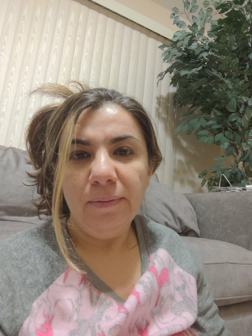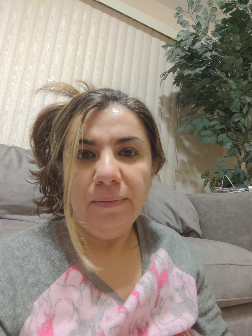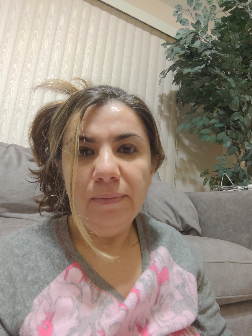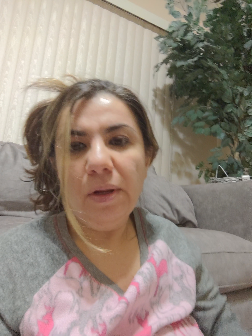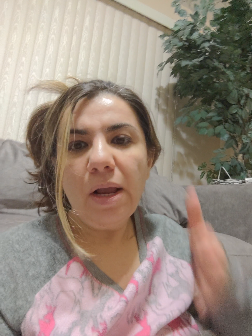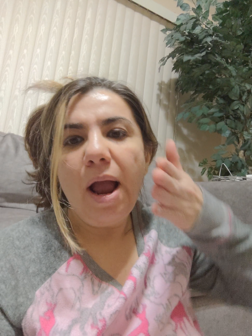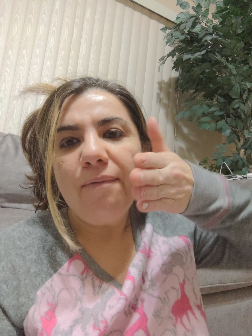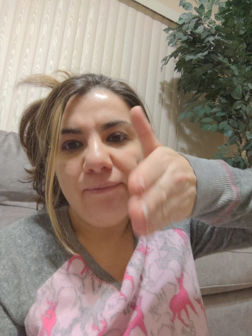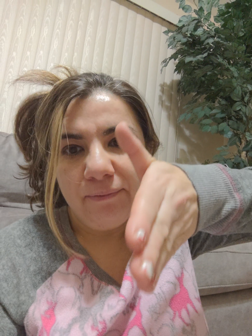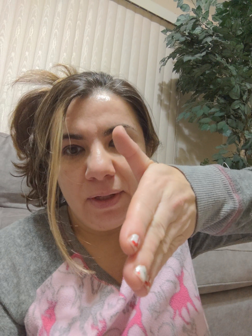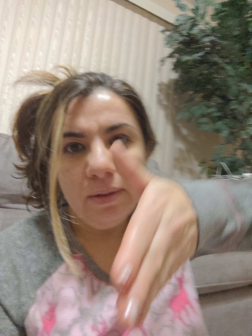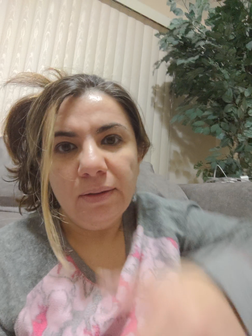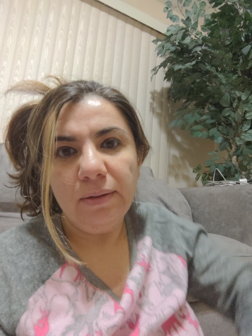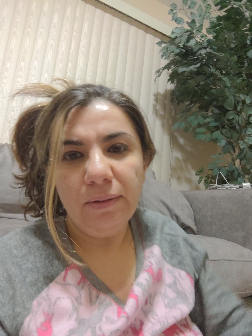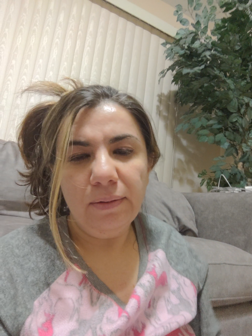after